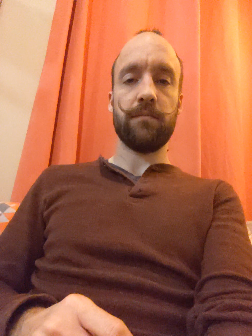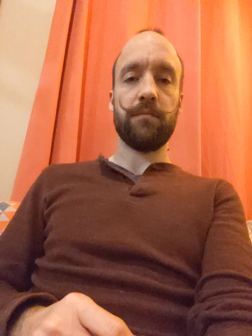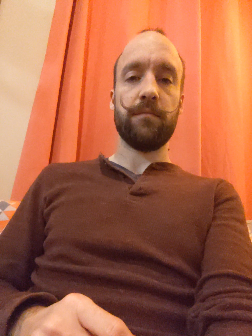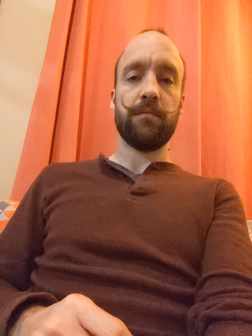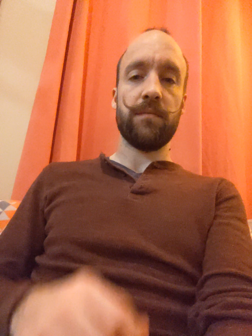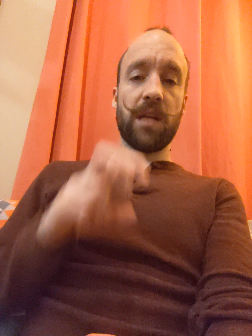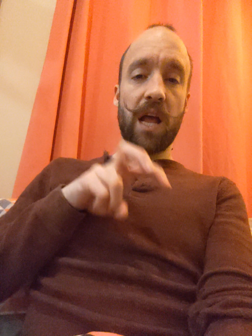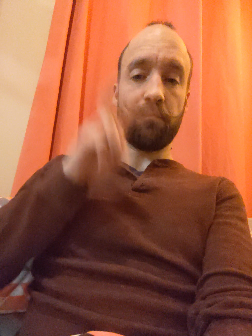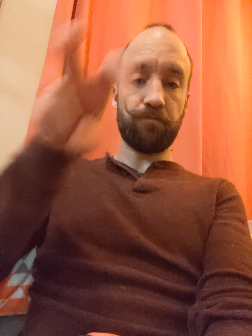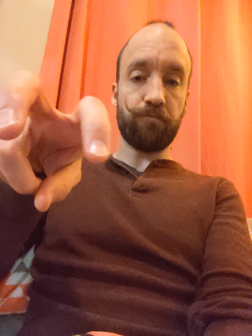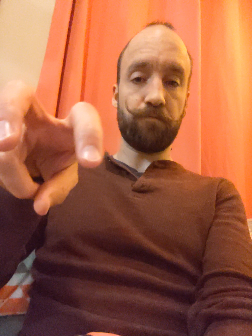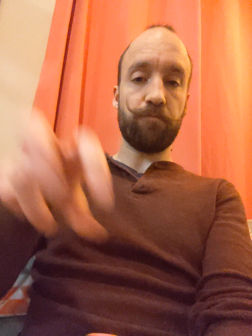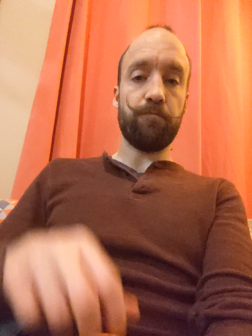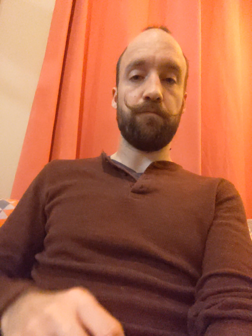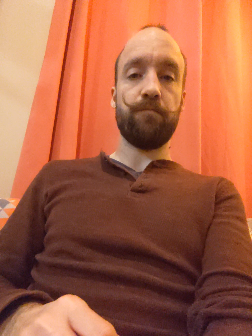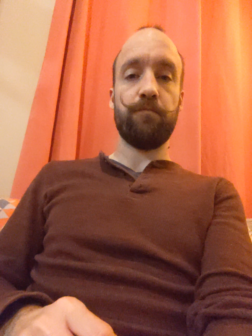jump